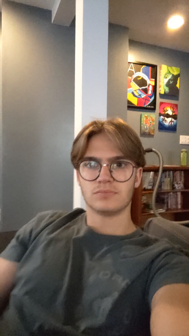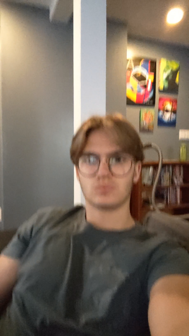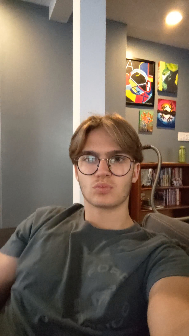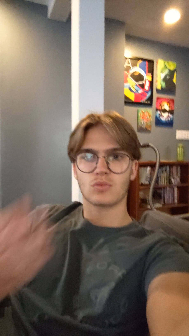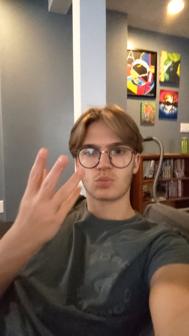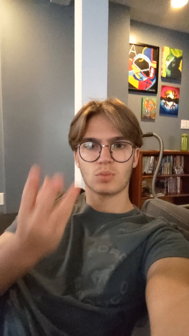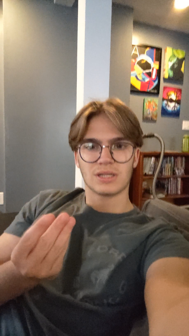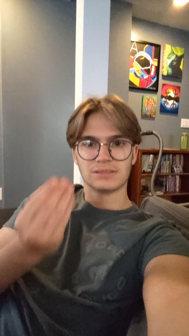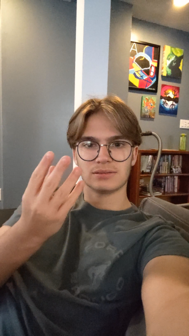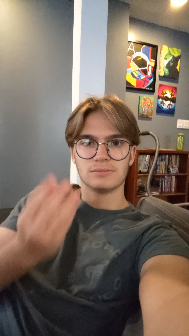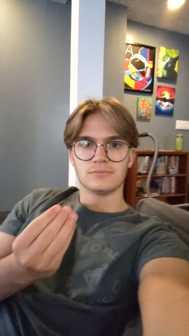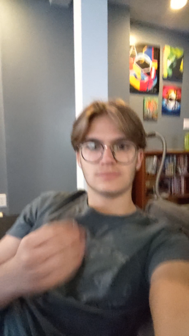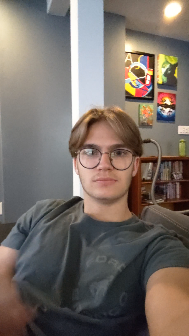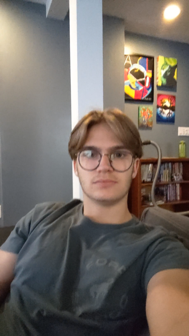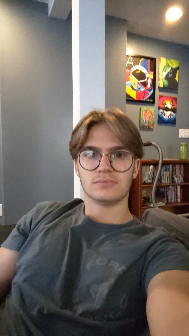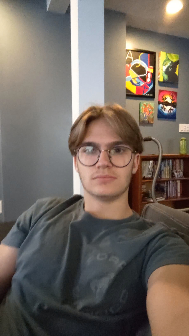gentle